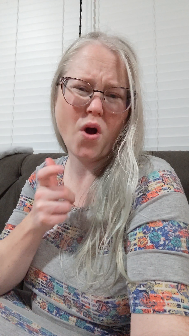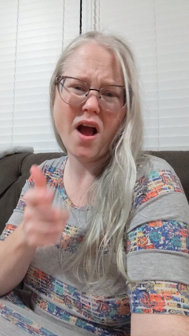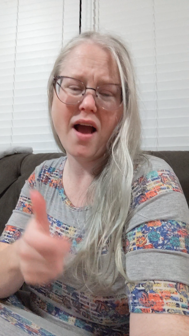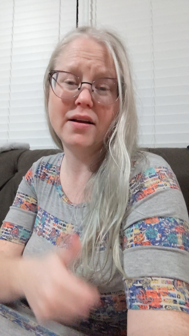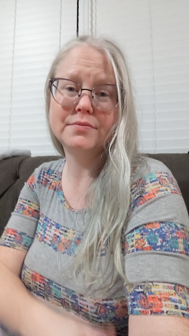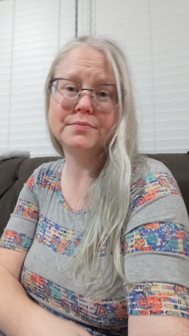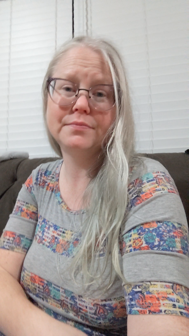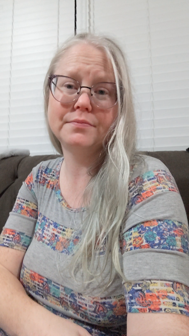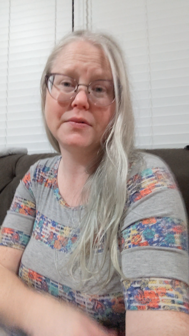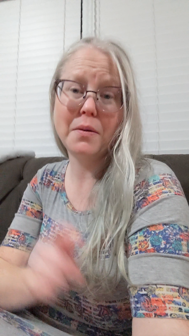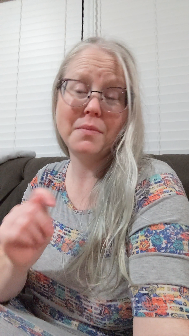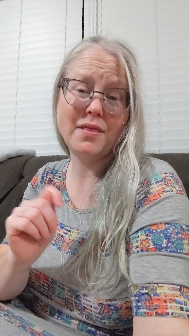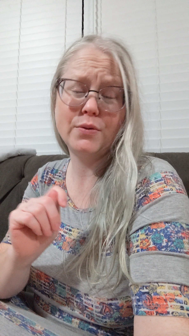bathroom